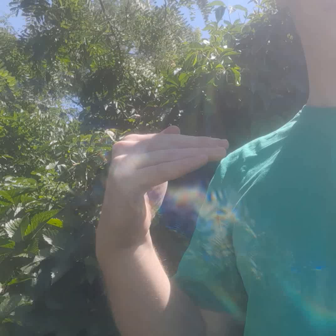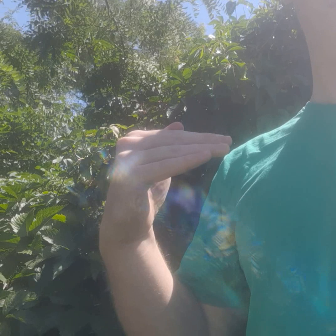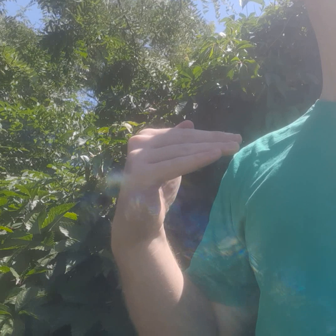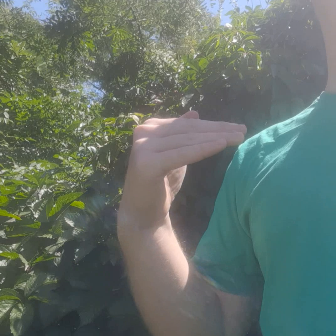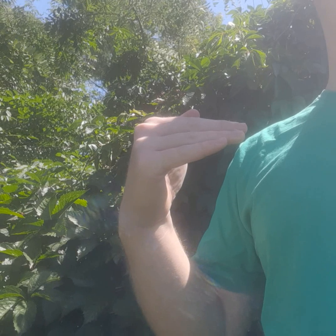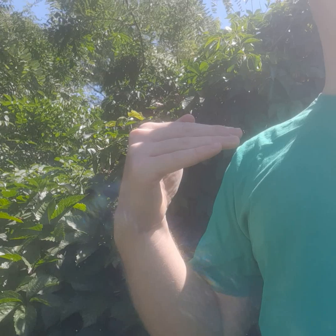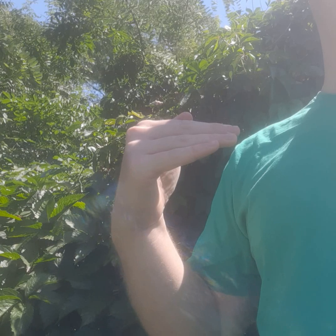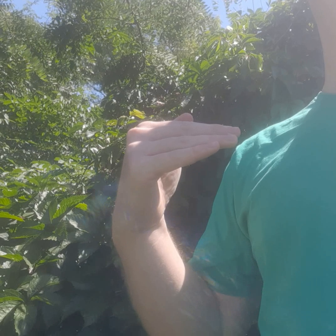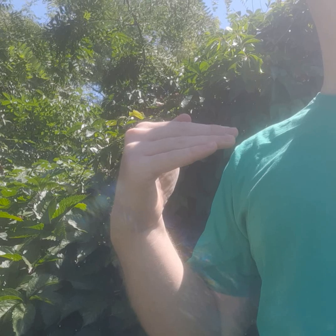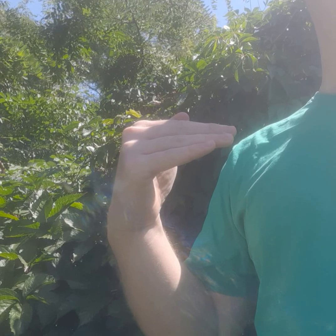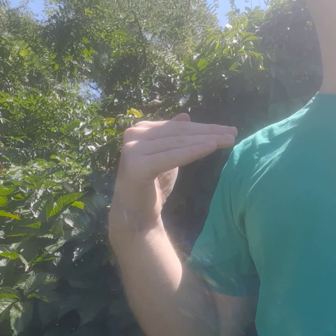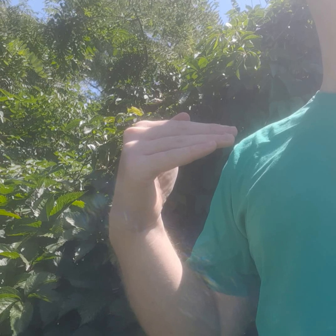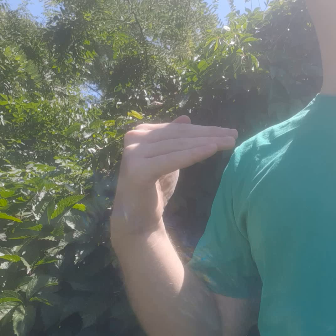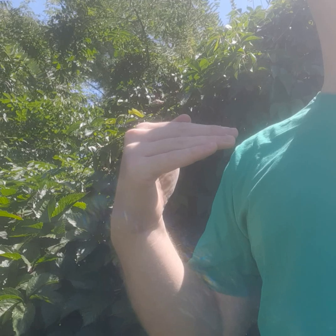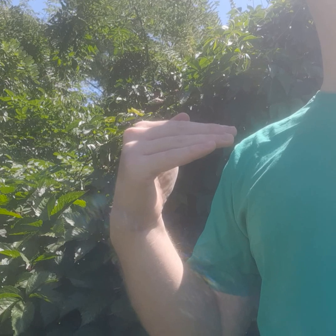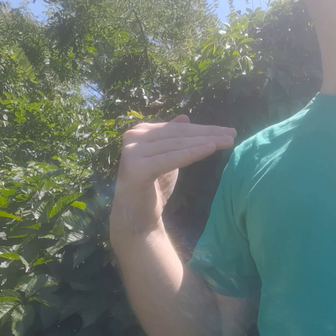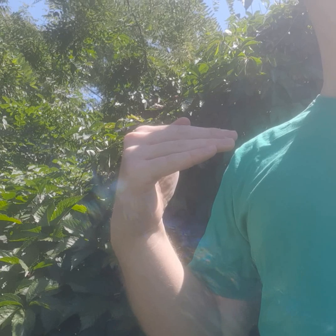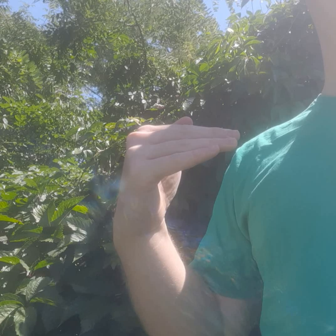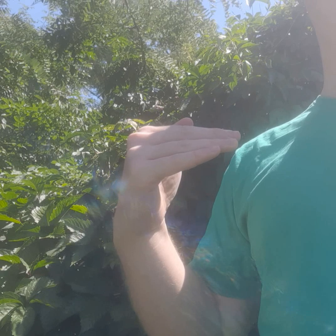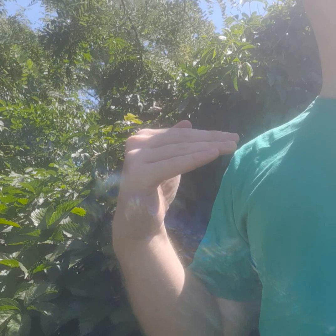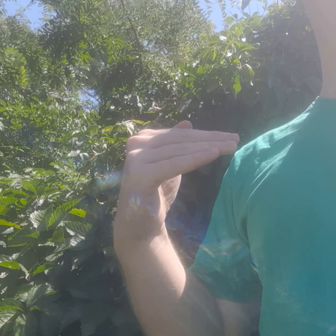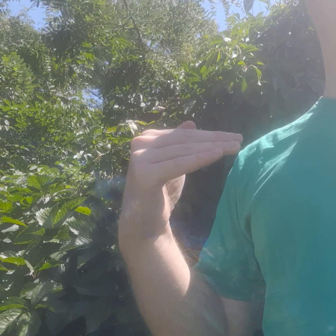Ф